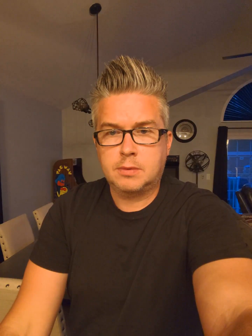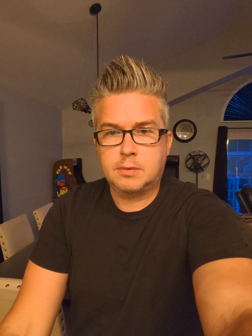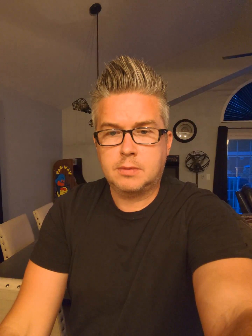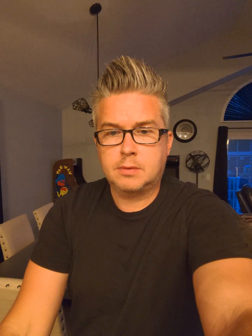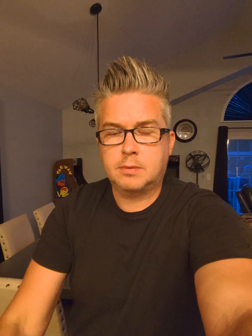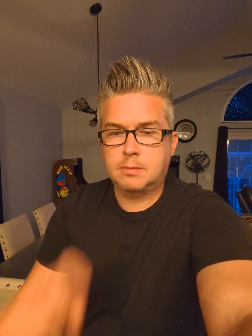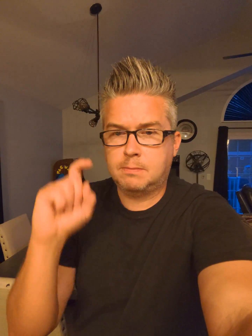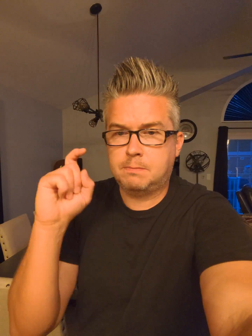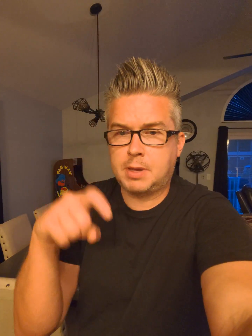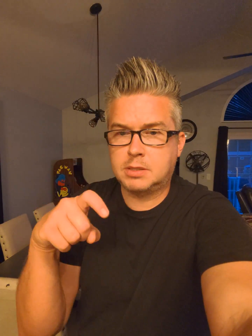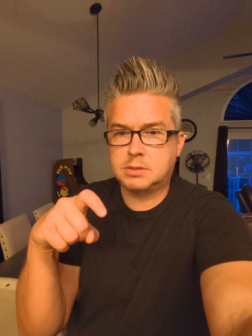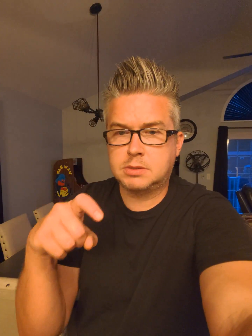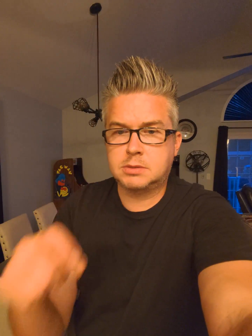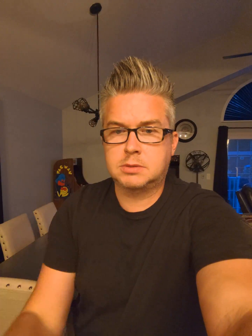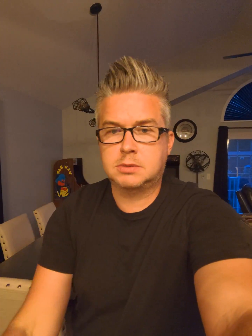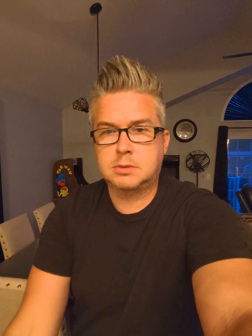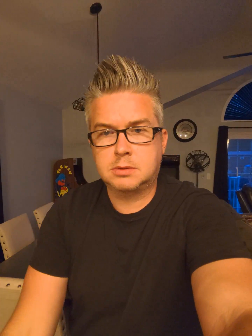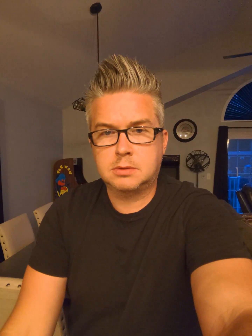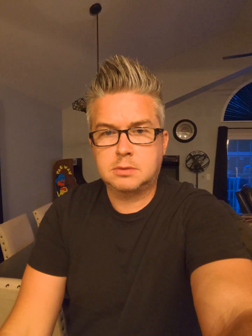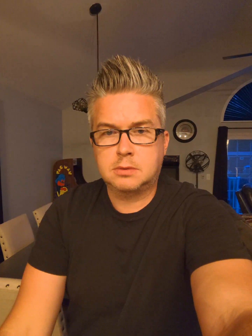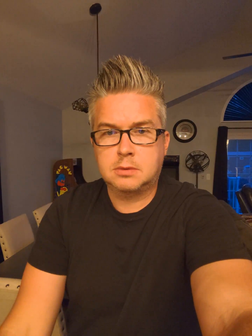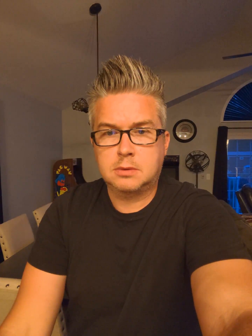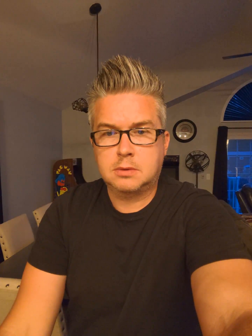must